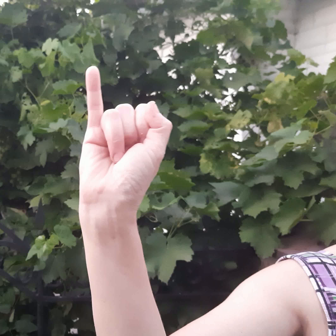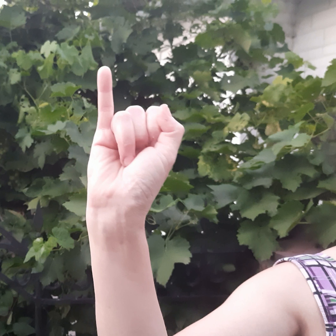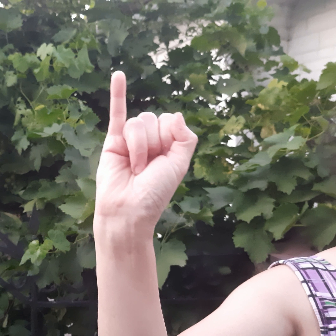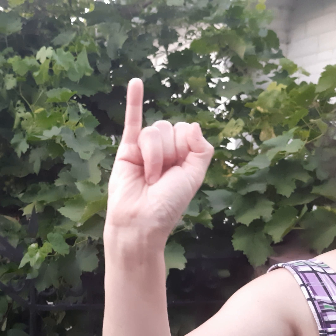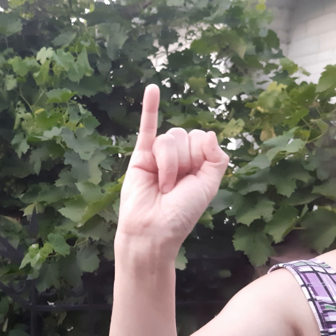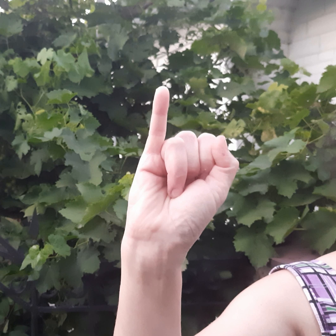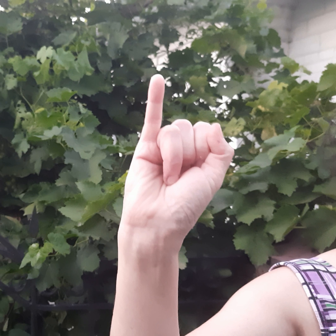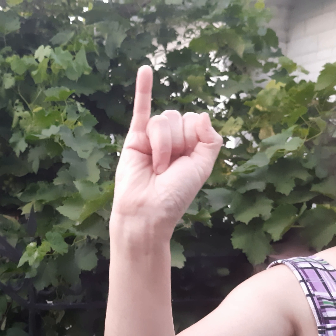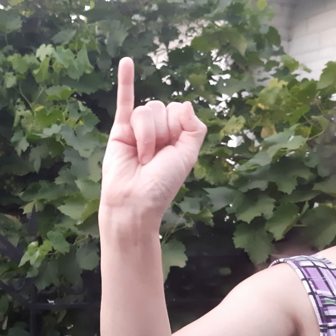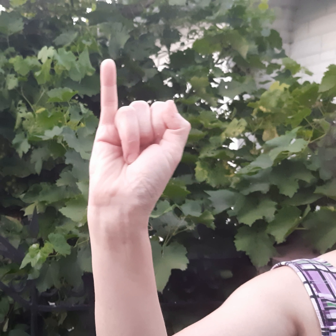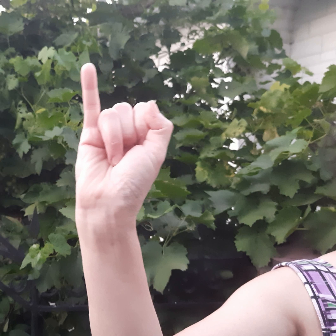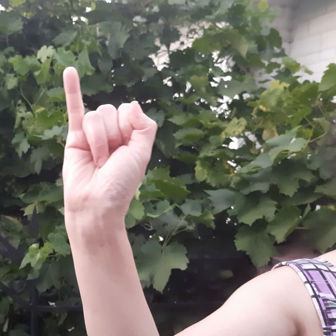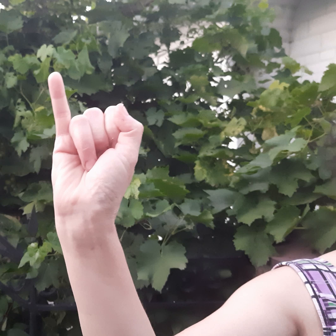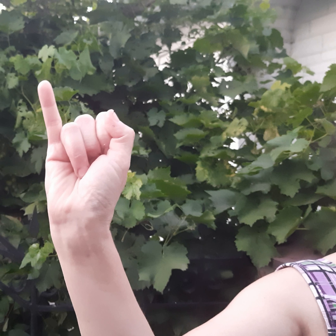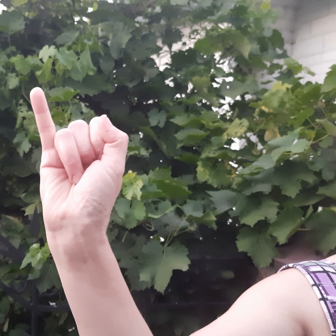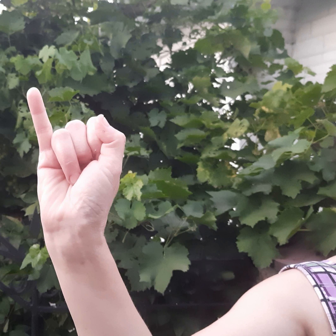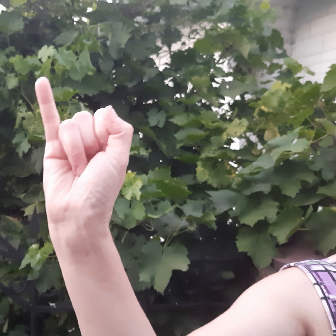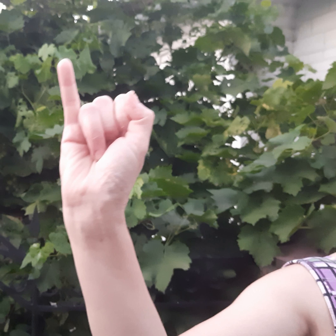Ї